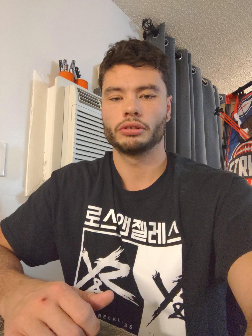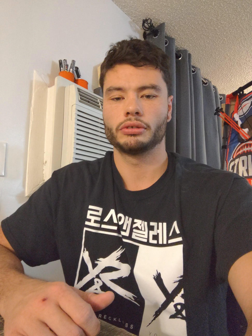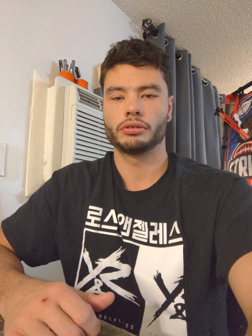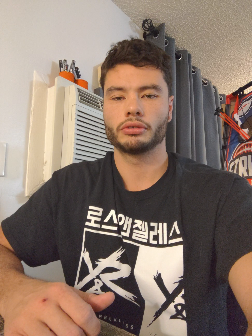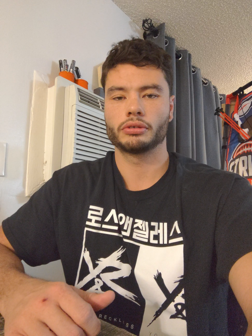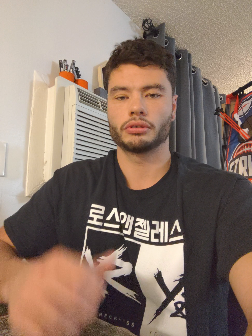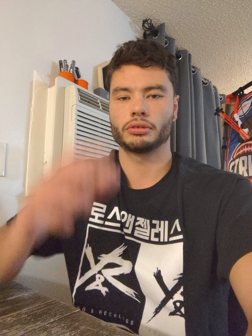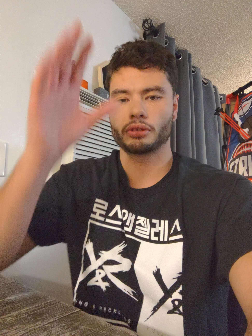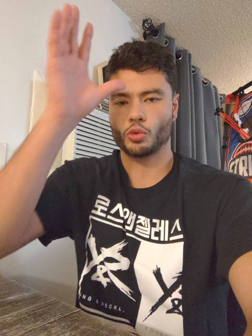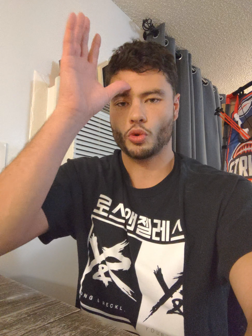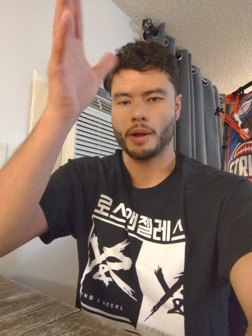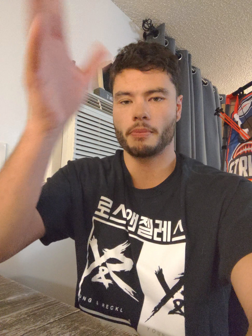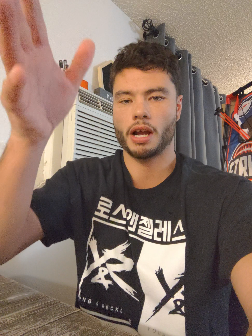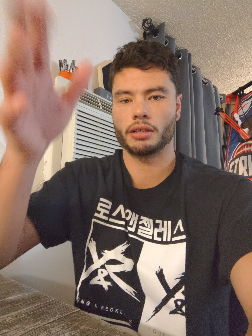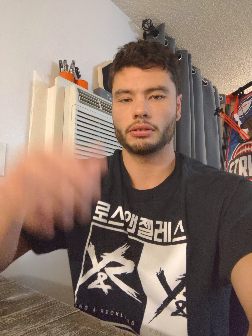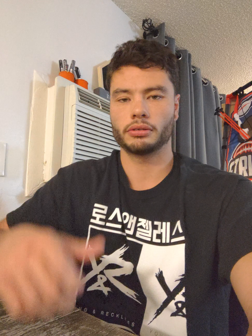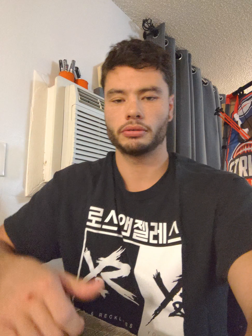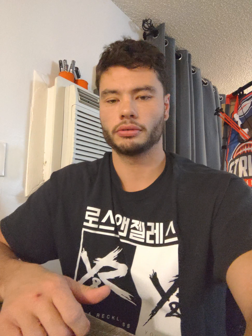grandpa